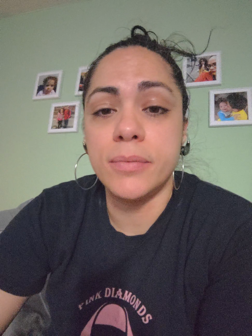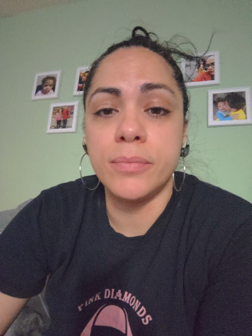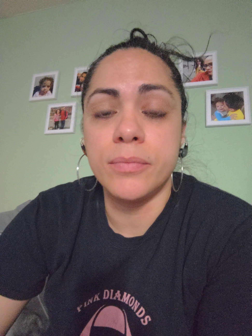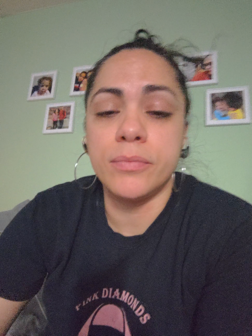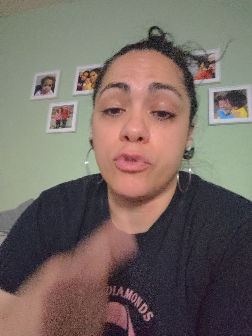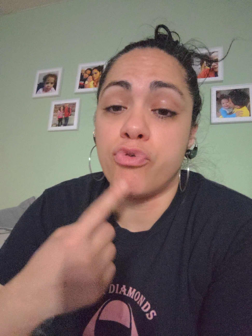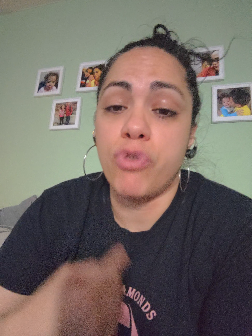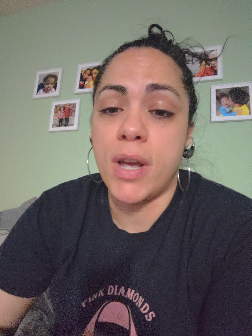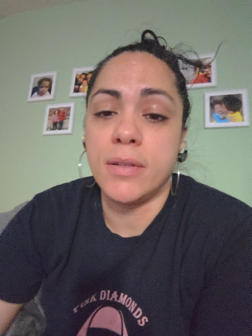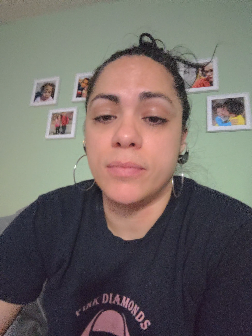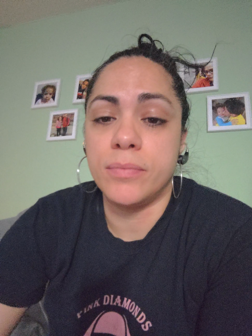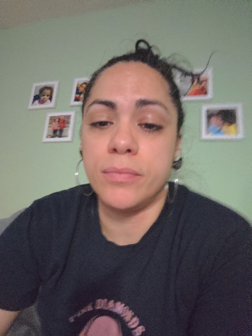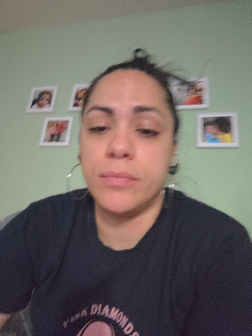red